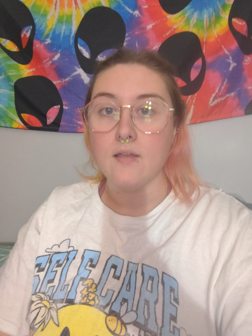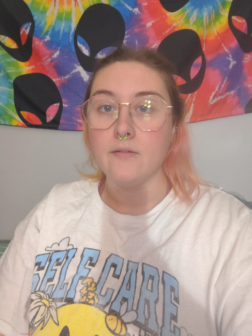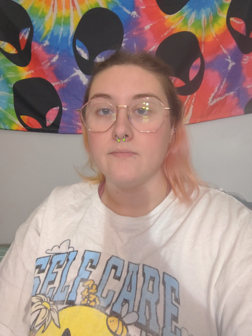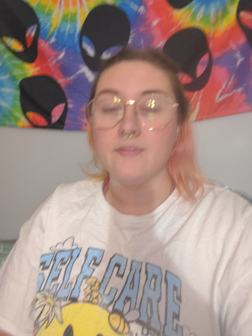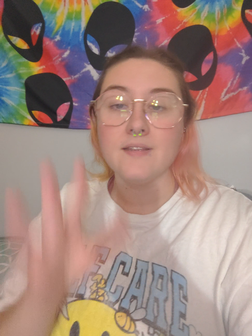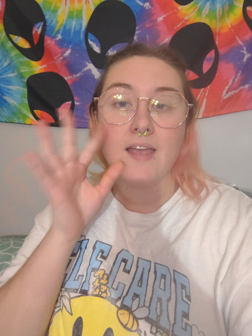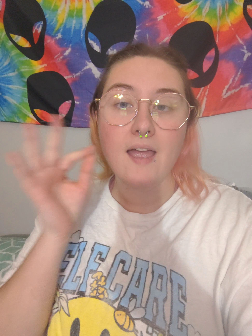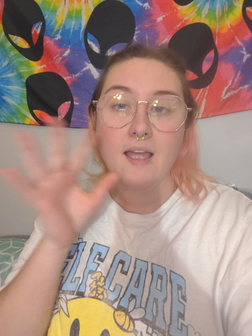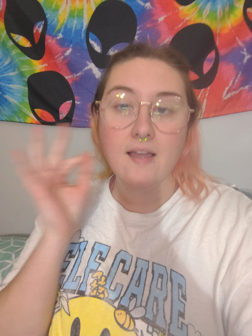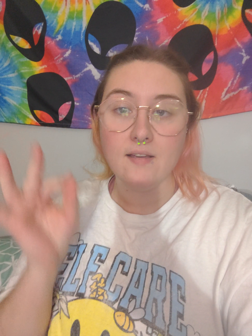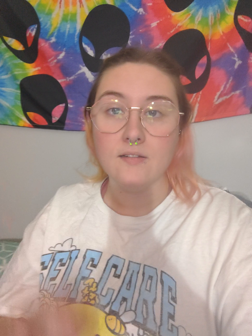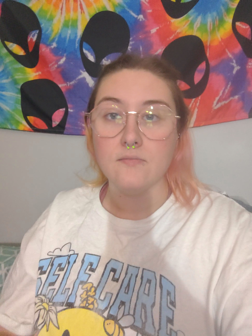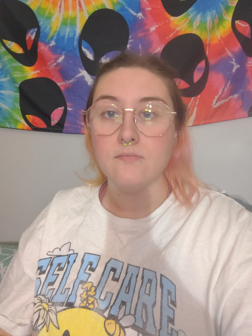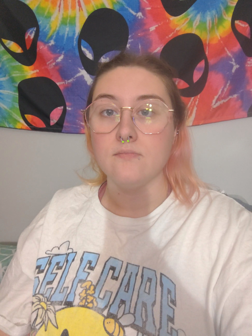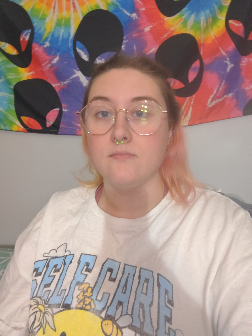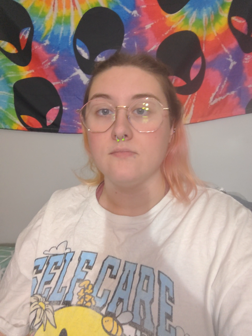cat